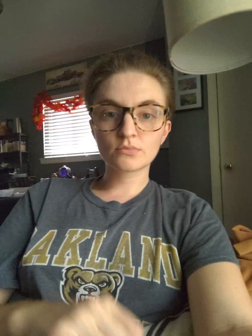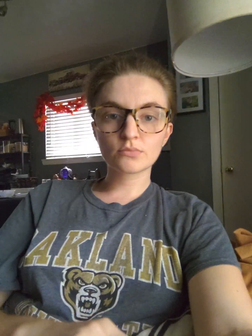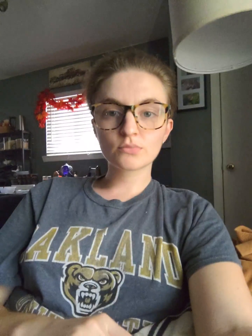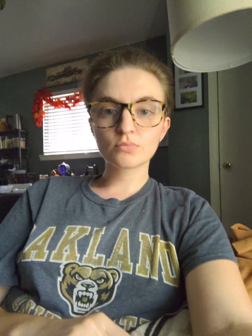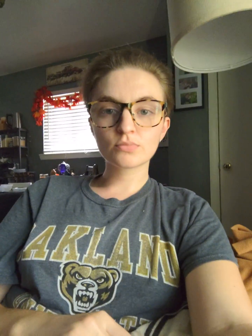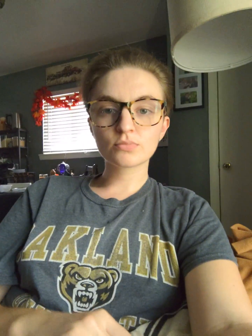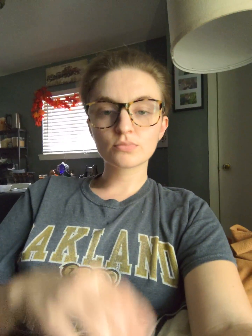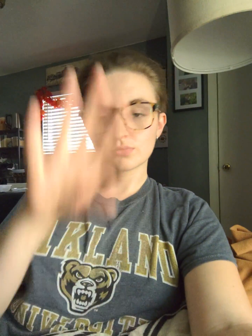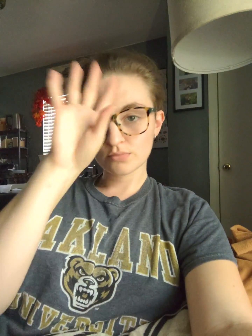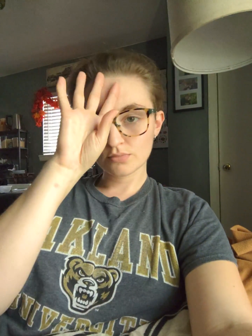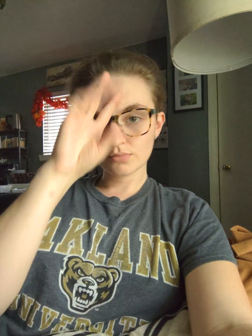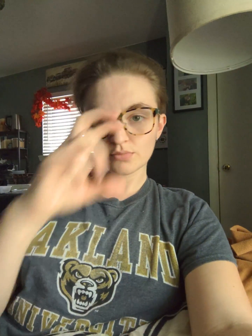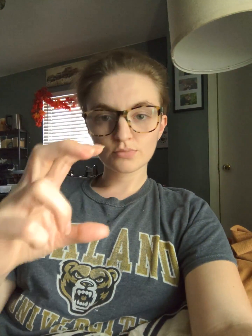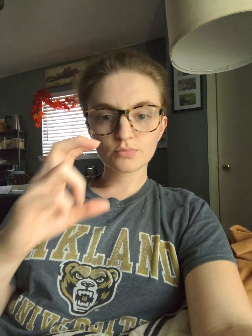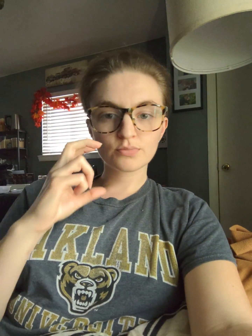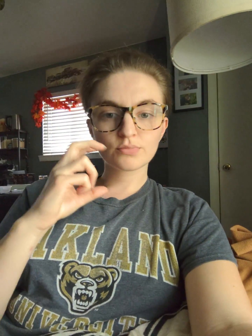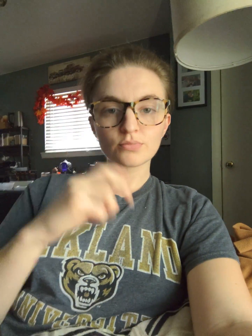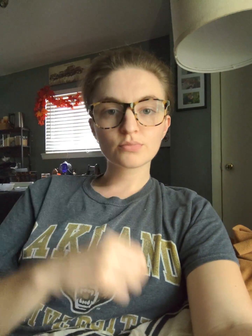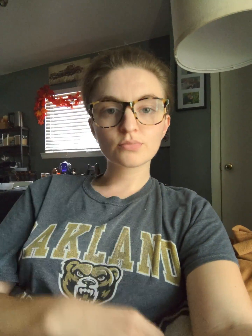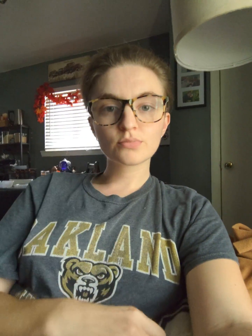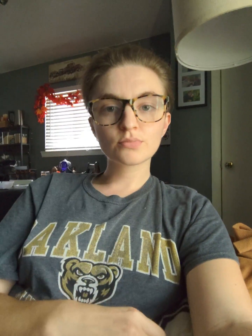fire truck